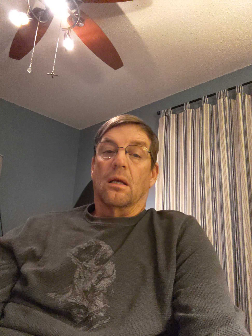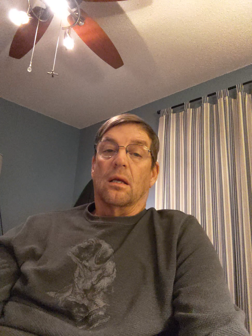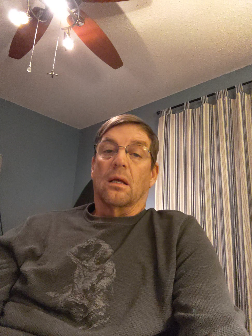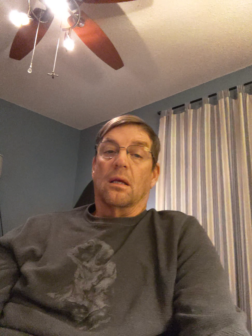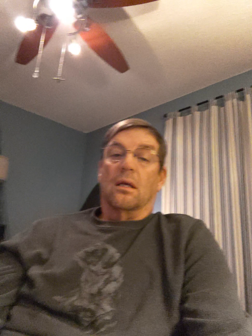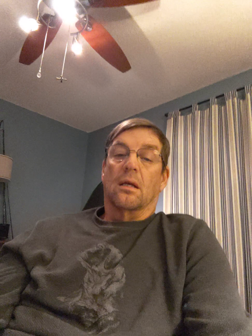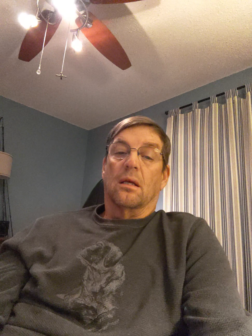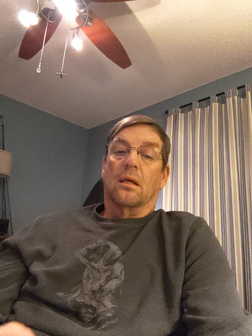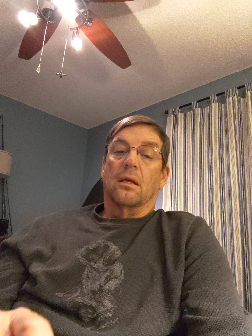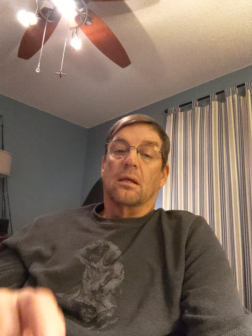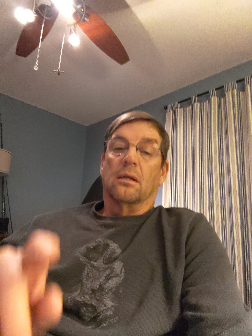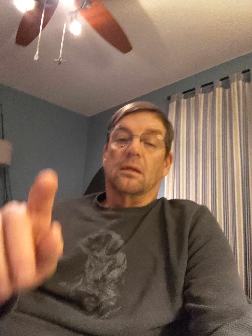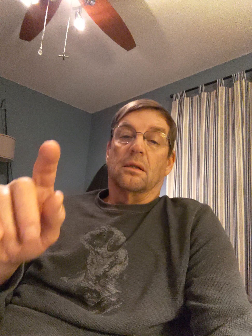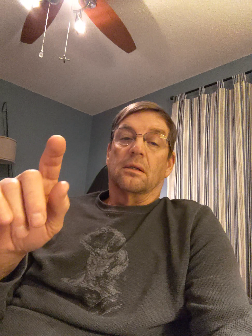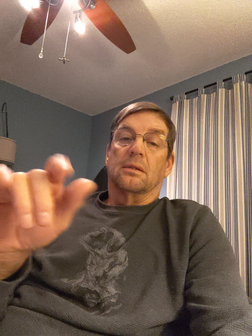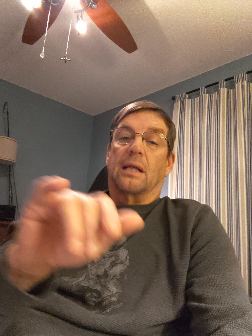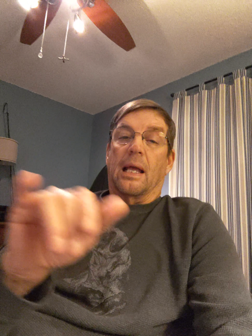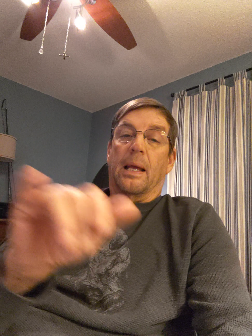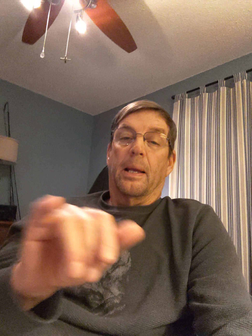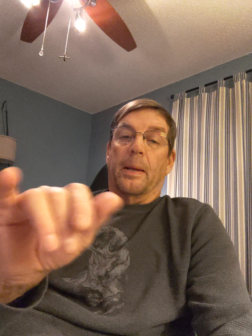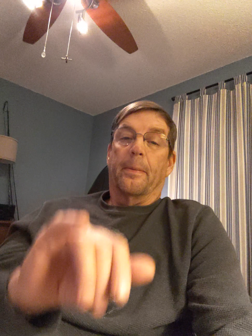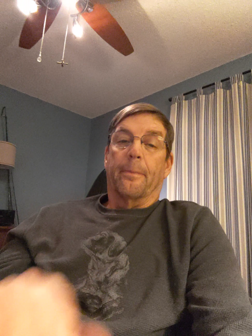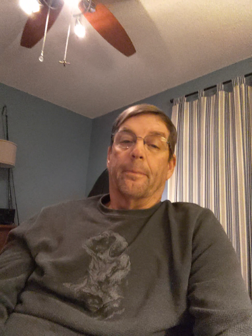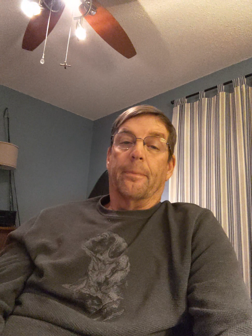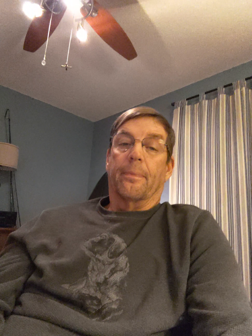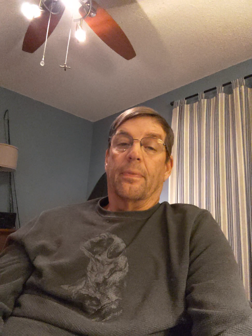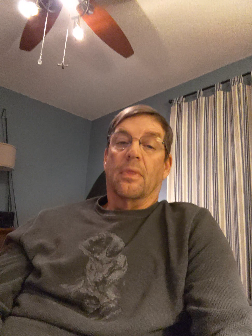same